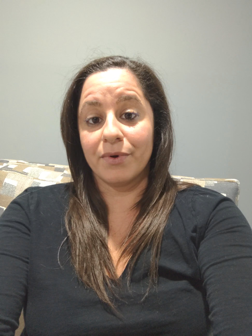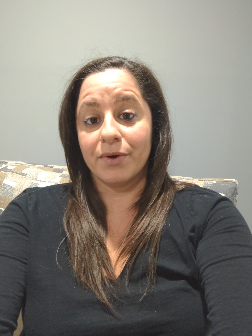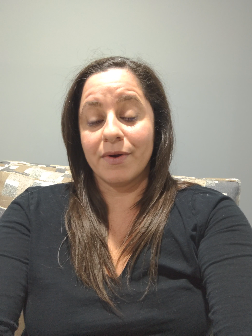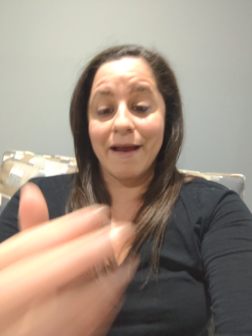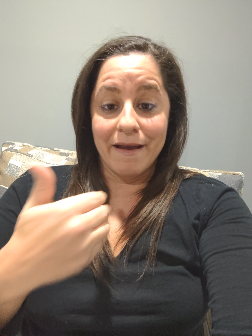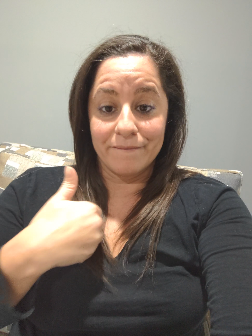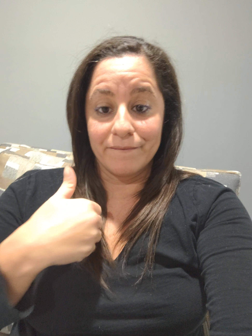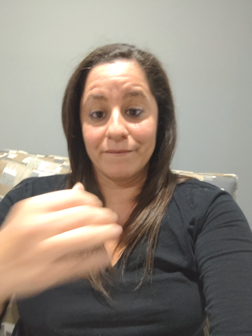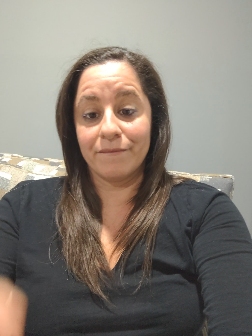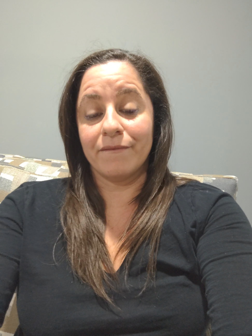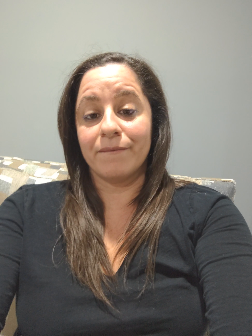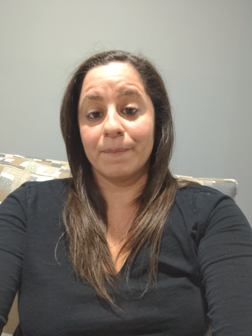have